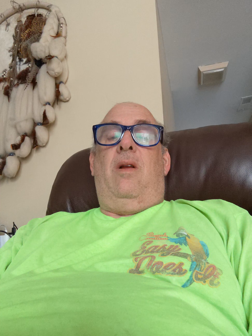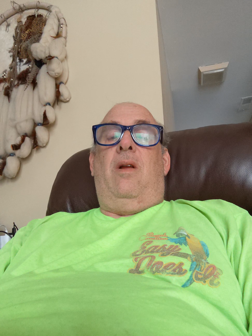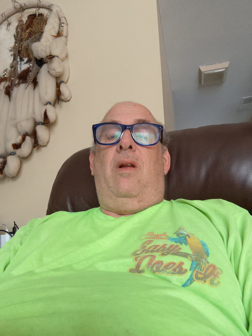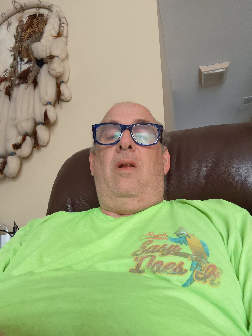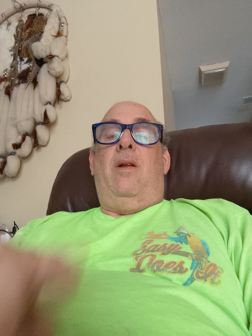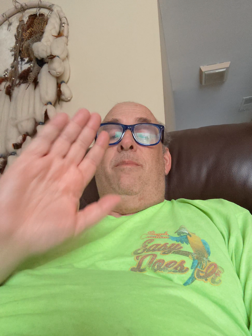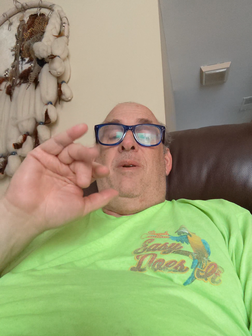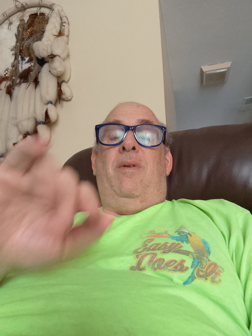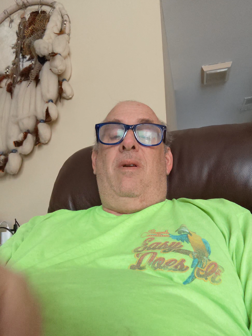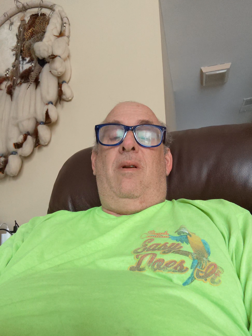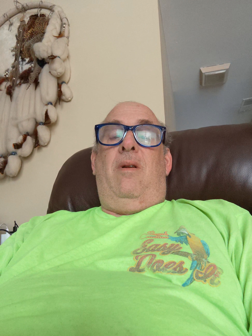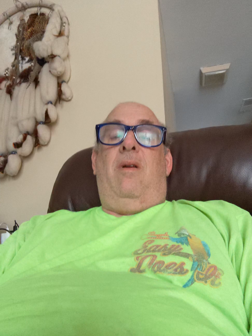bye